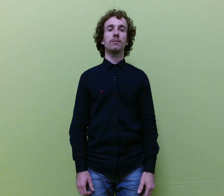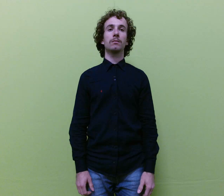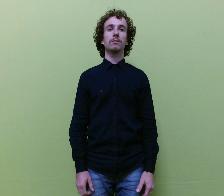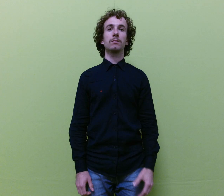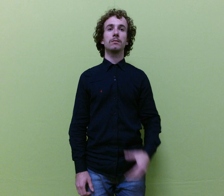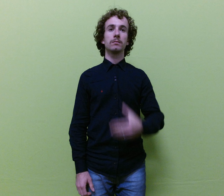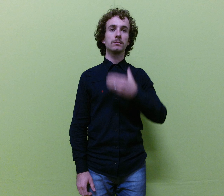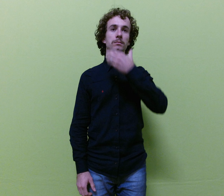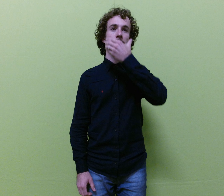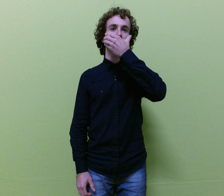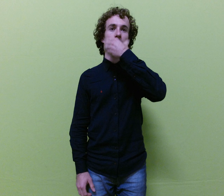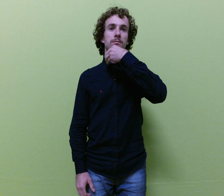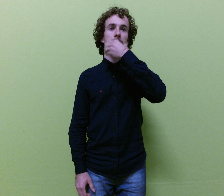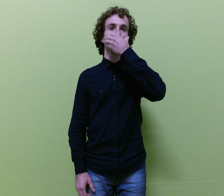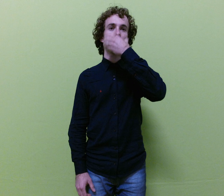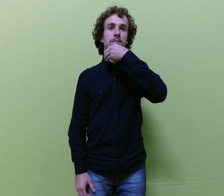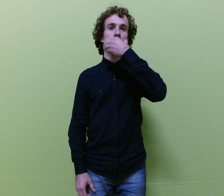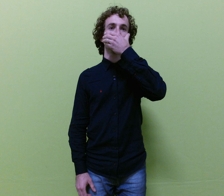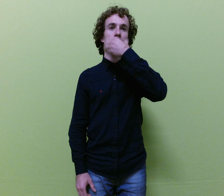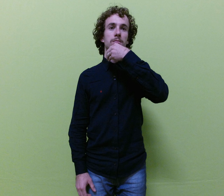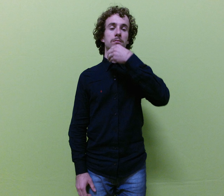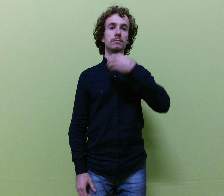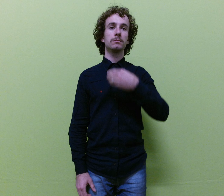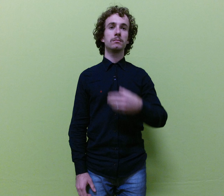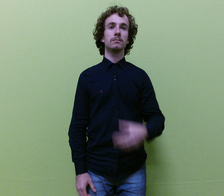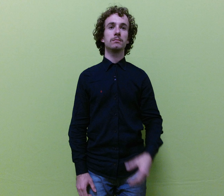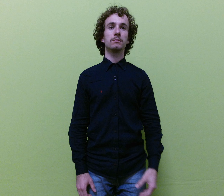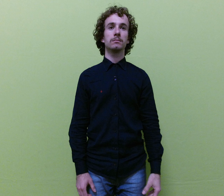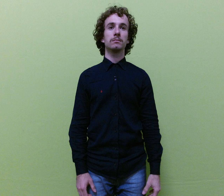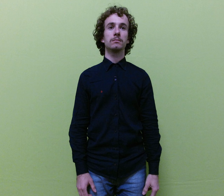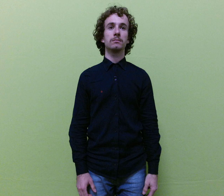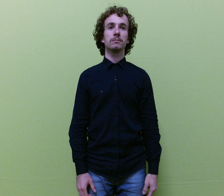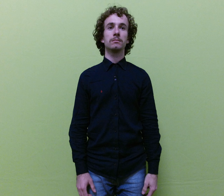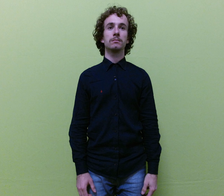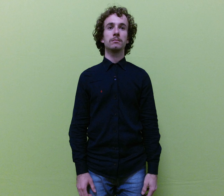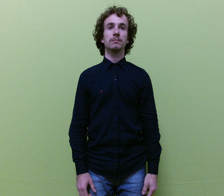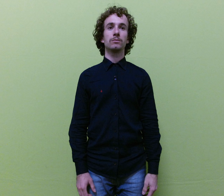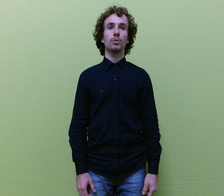maçã